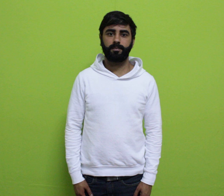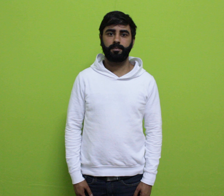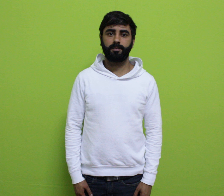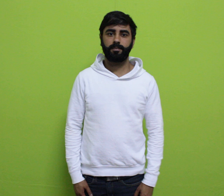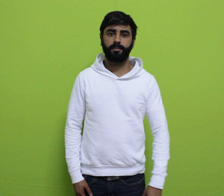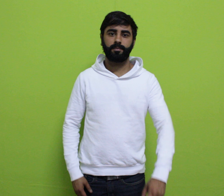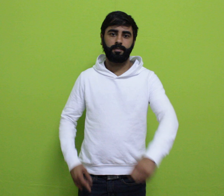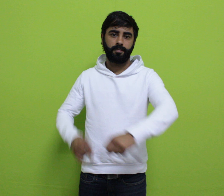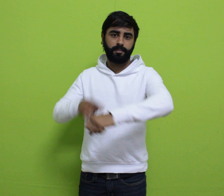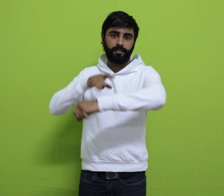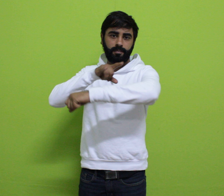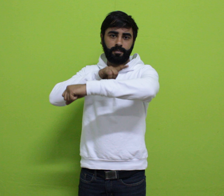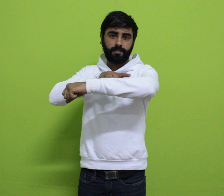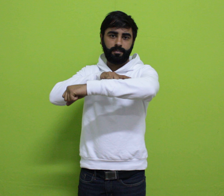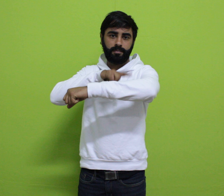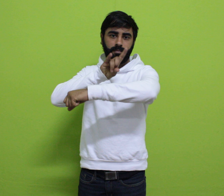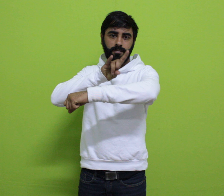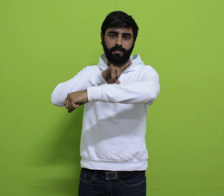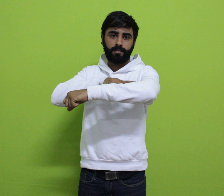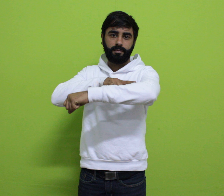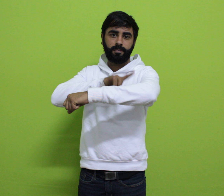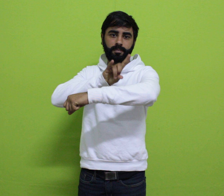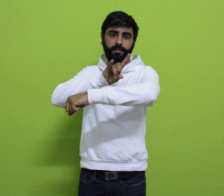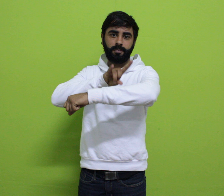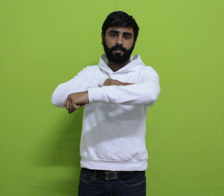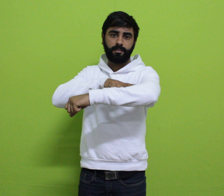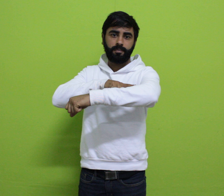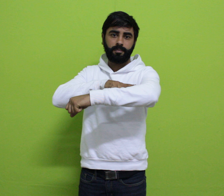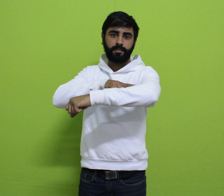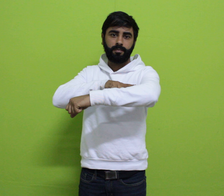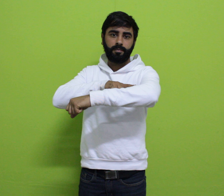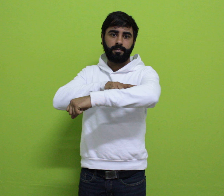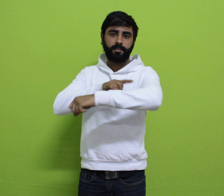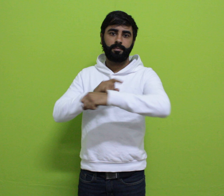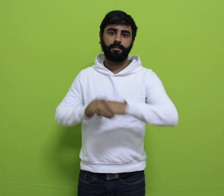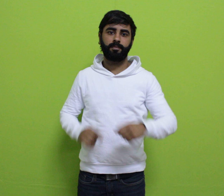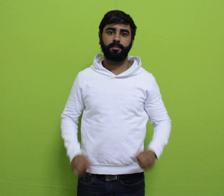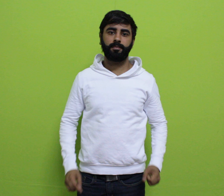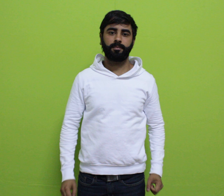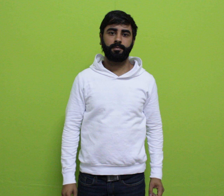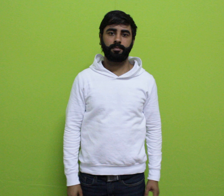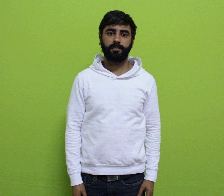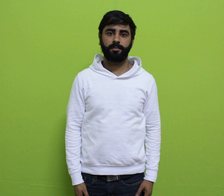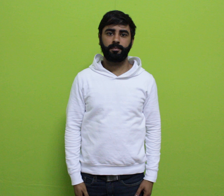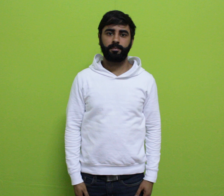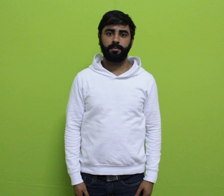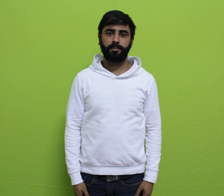banheiro